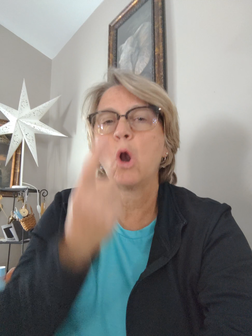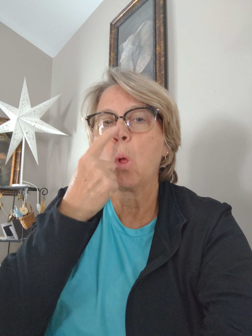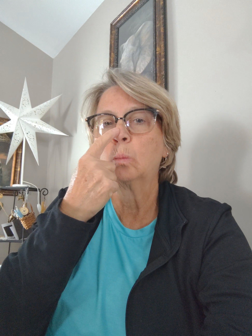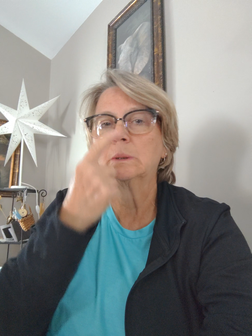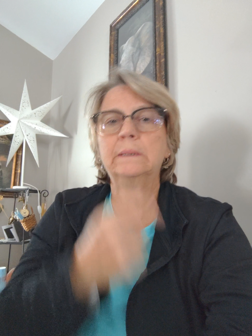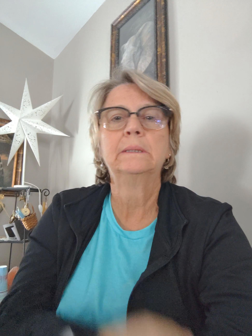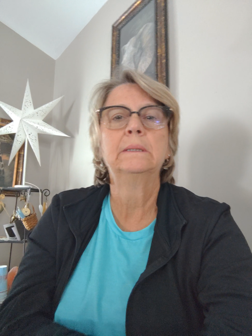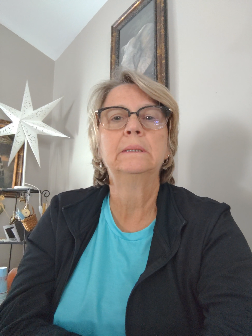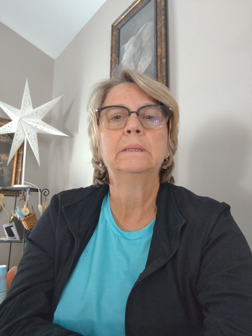nose